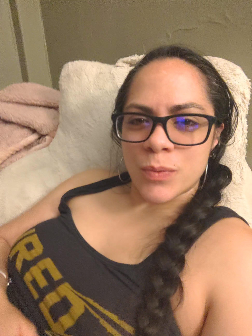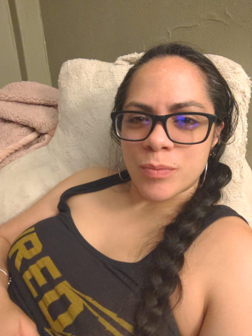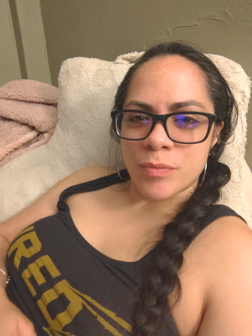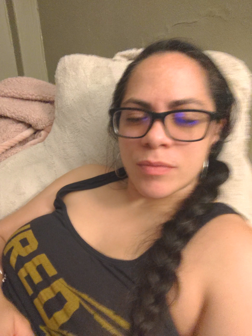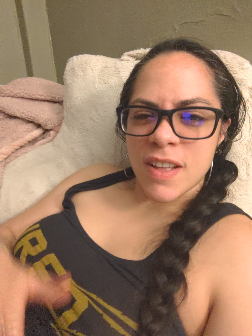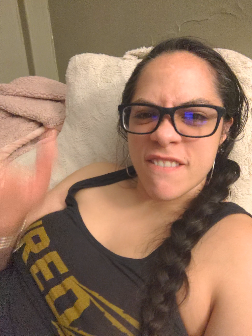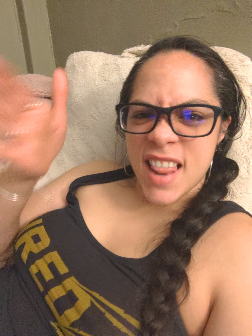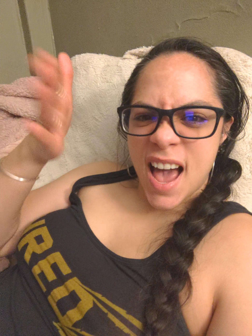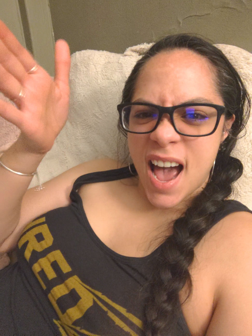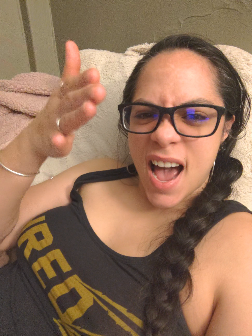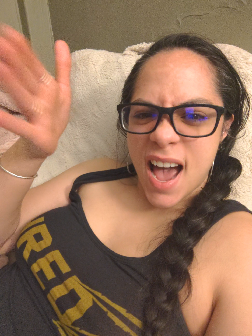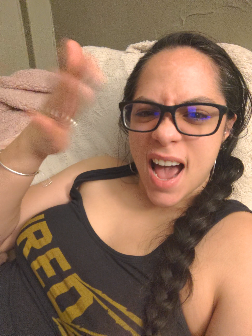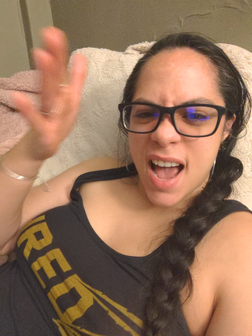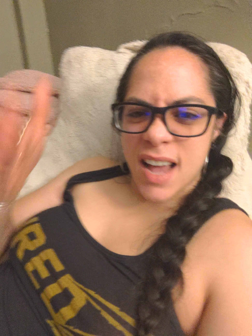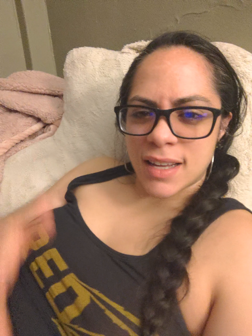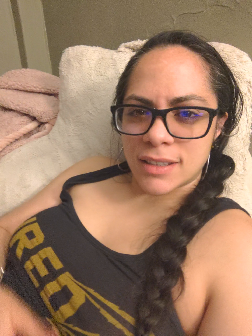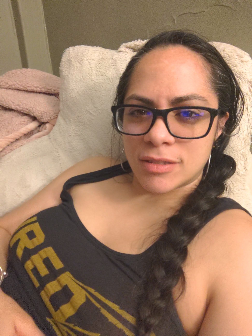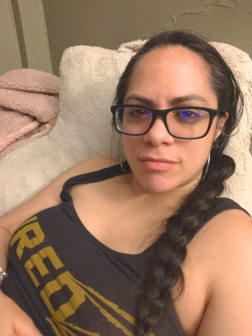flag